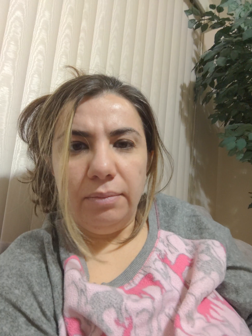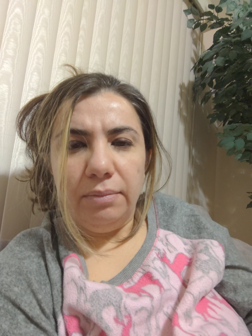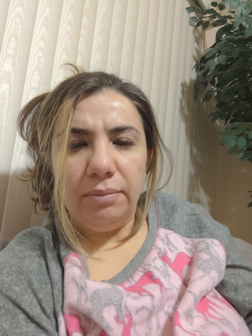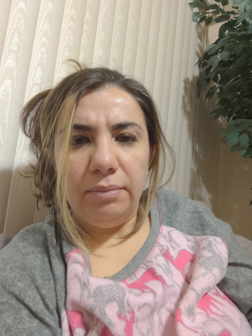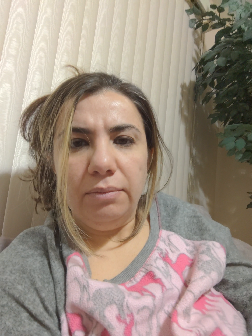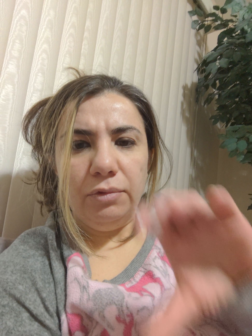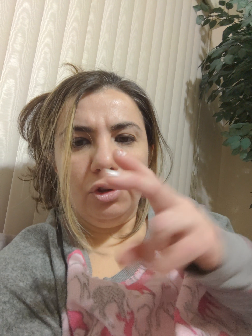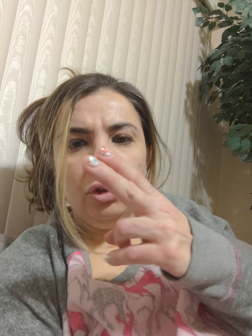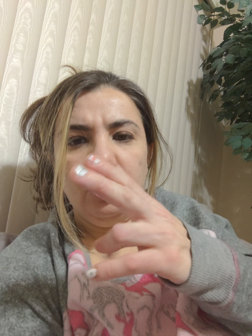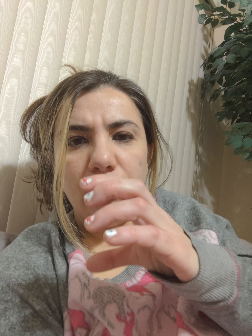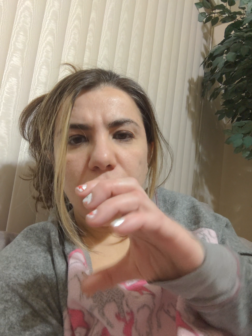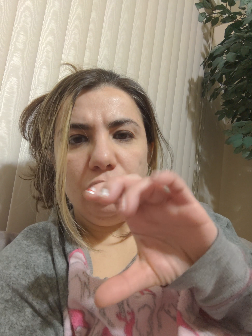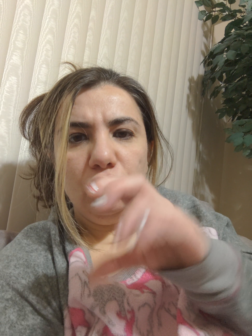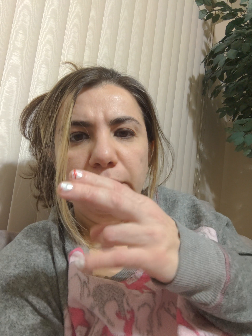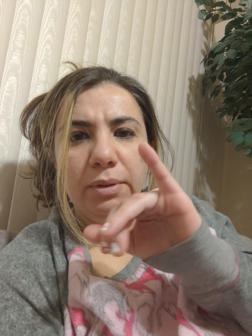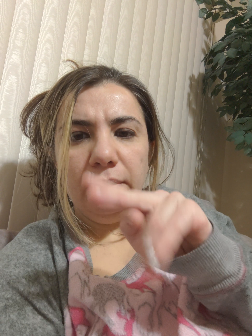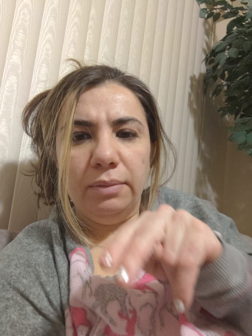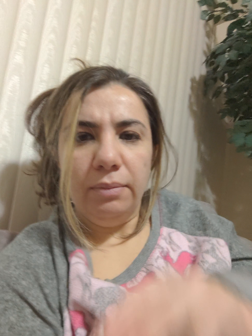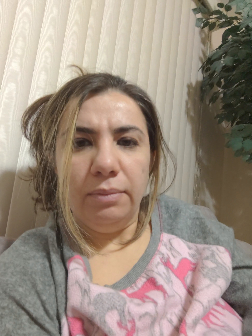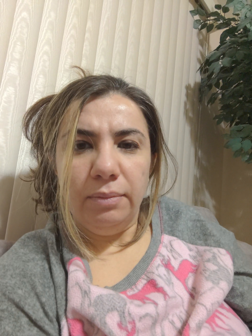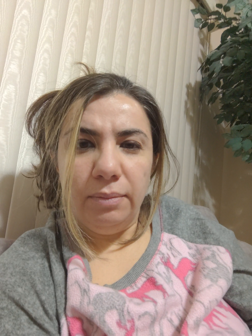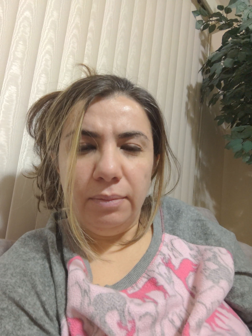chin